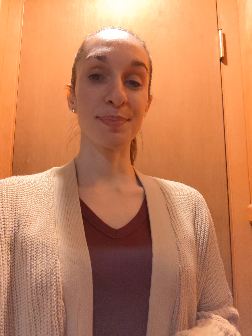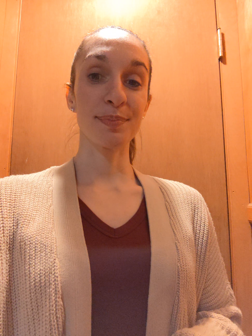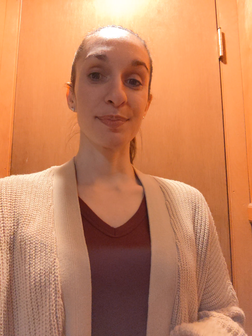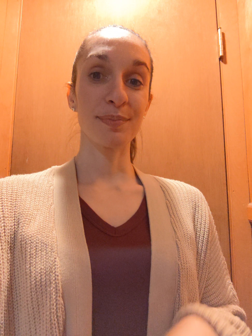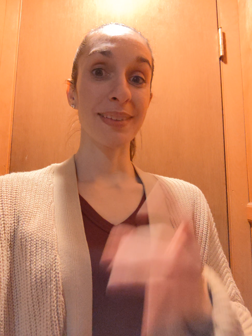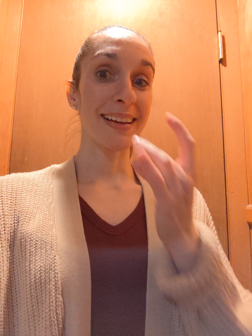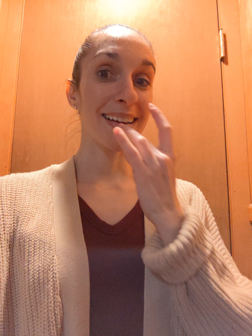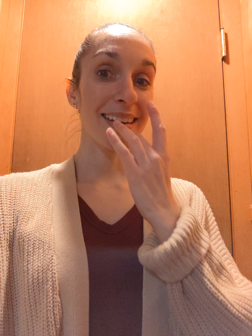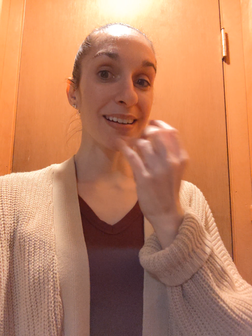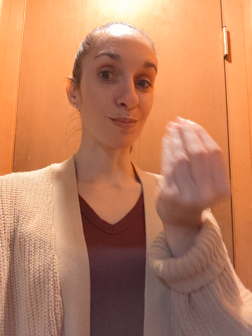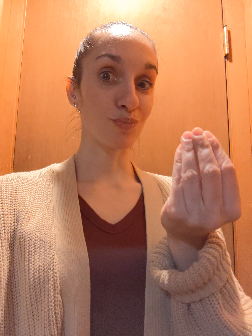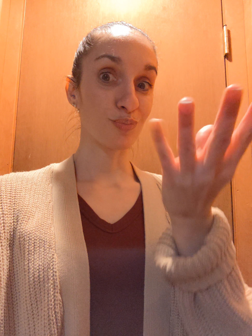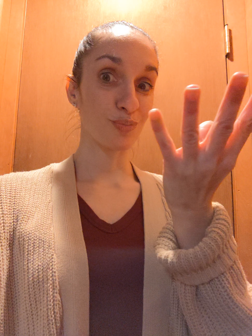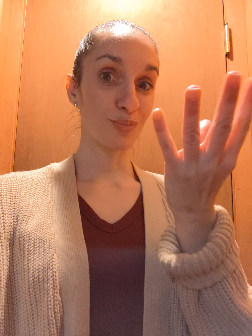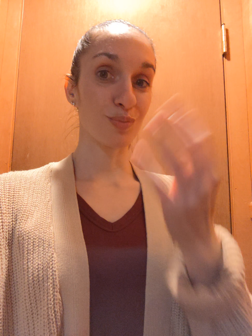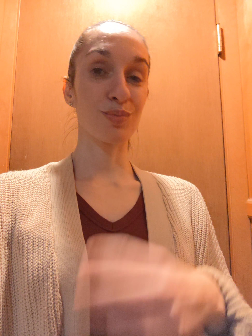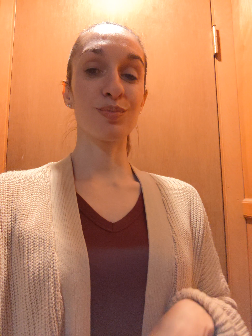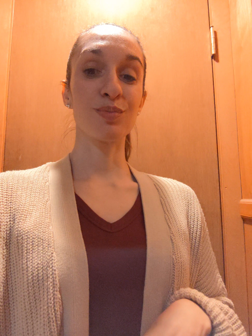lamp